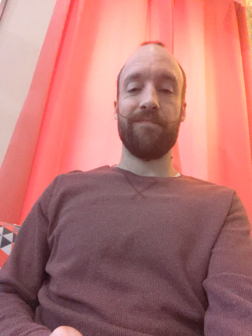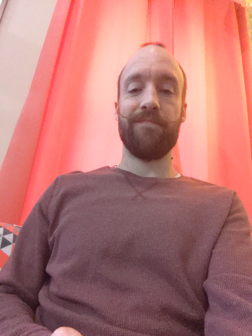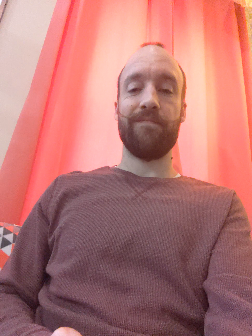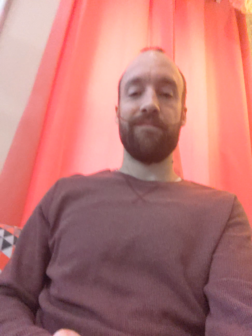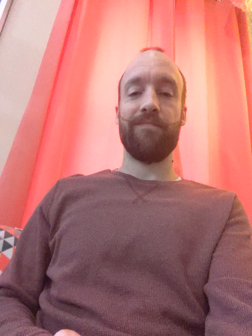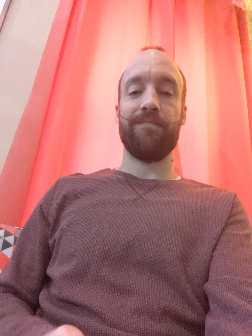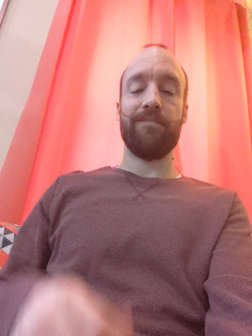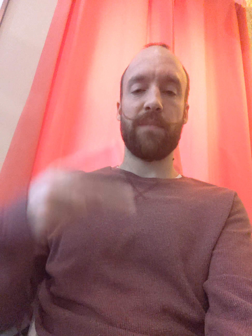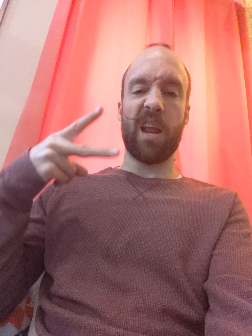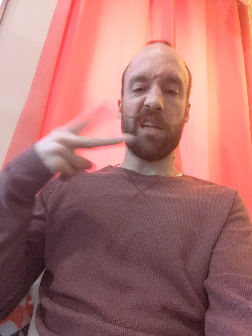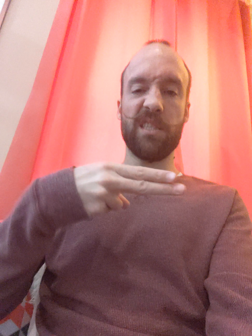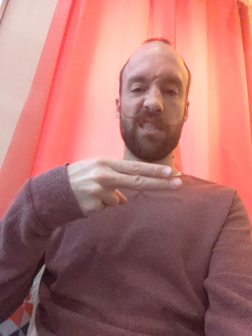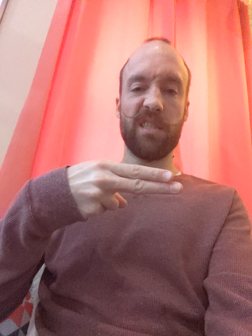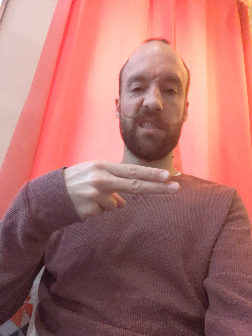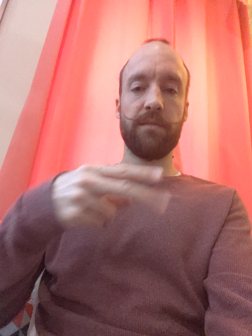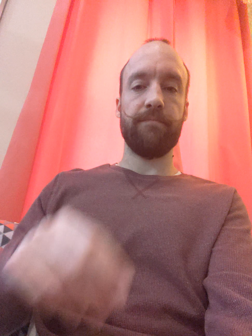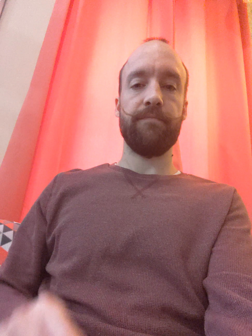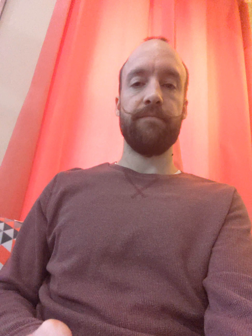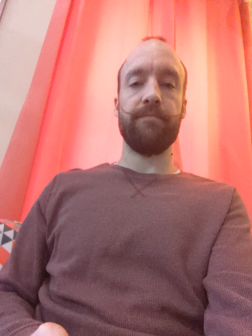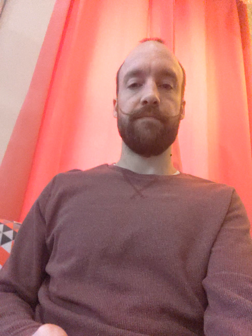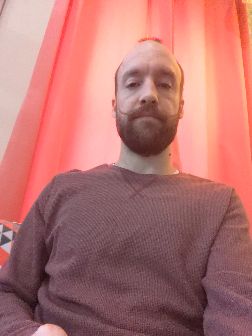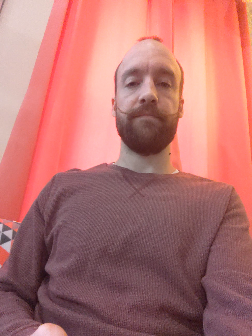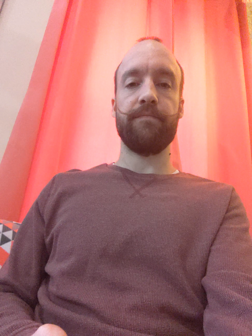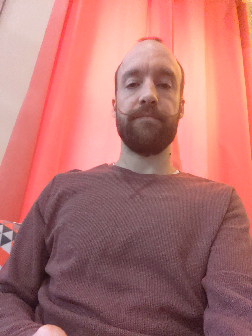cut